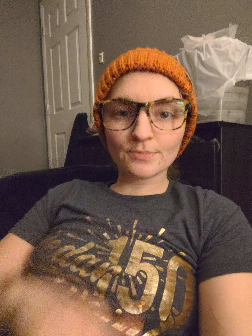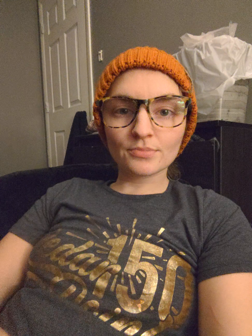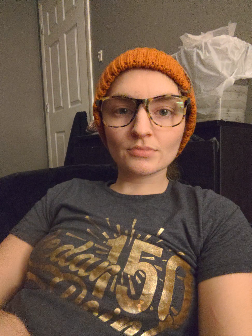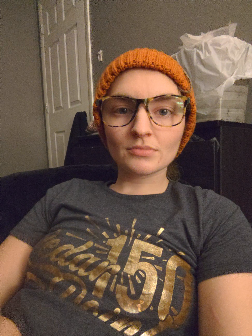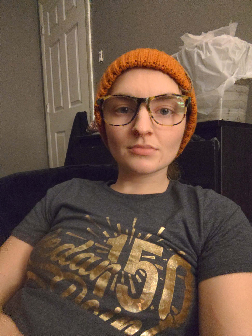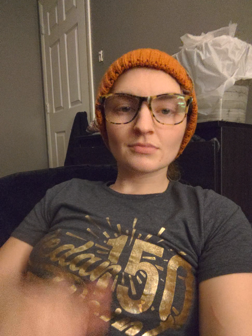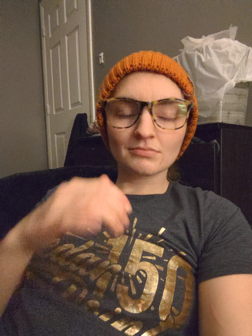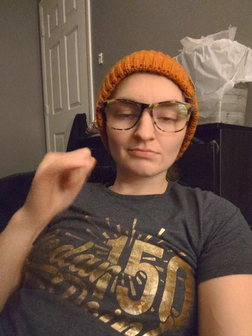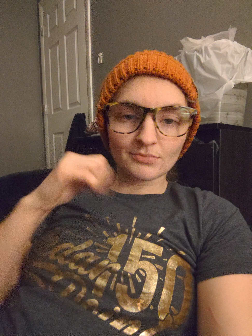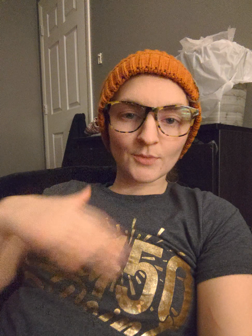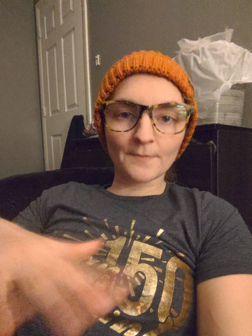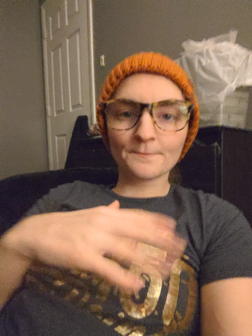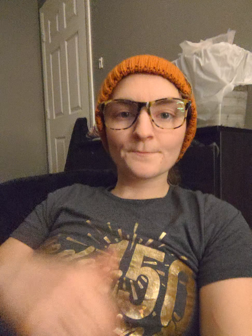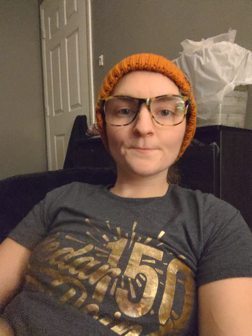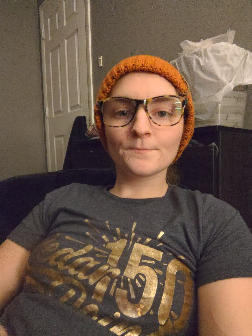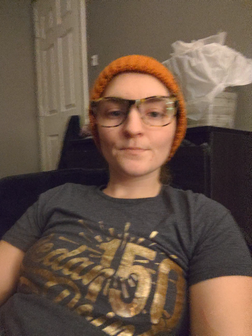backyard